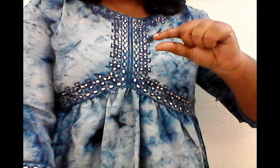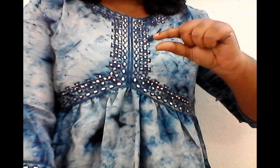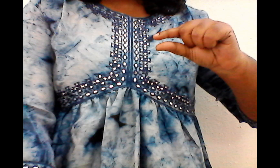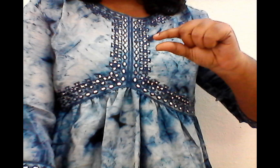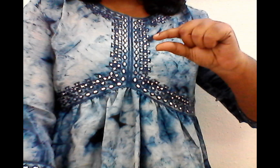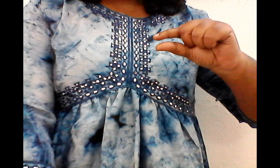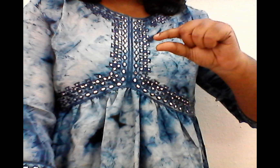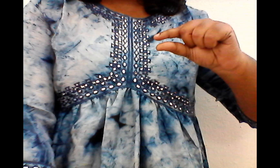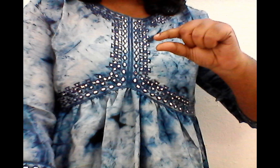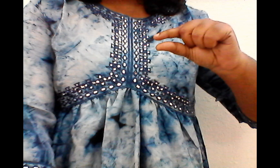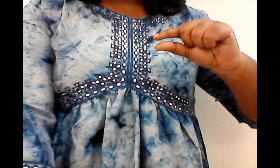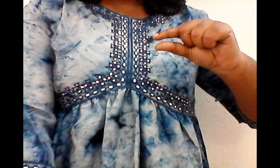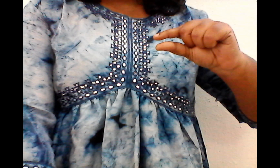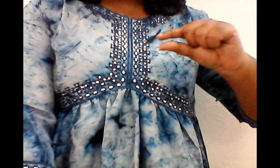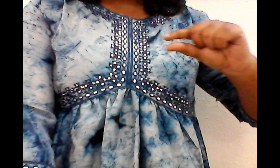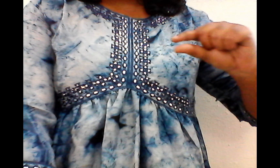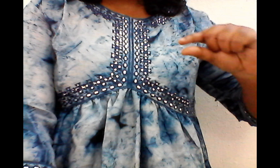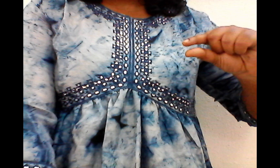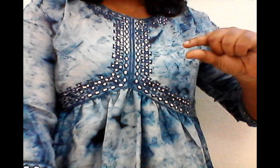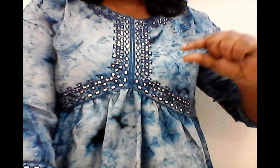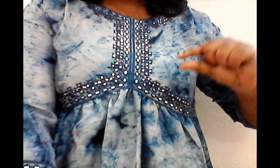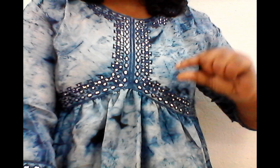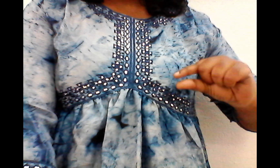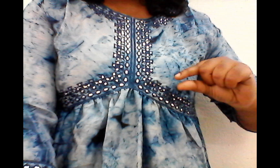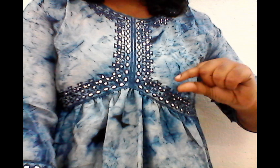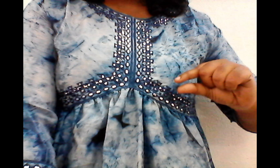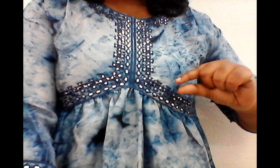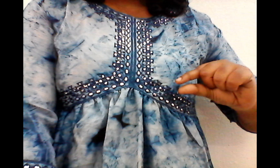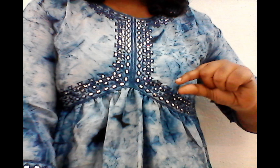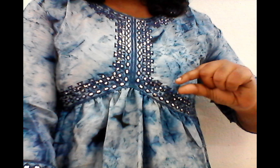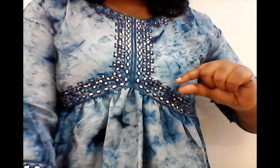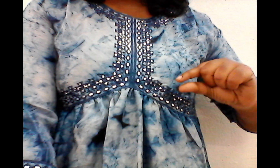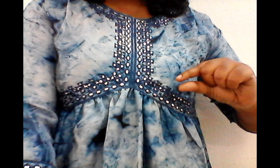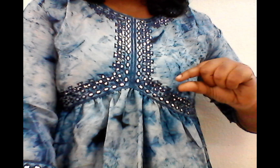ഊ